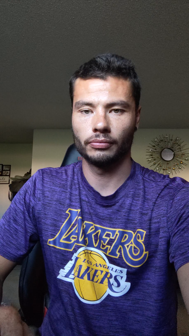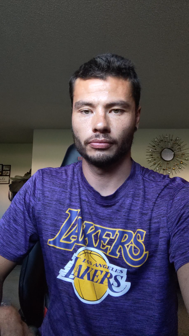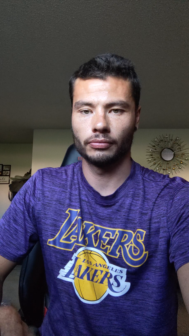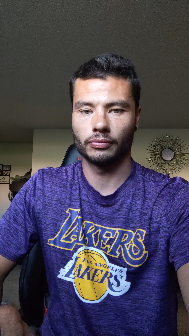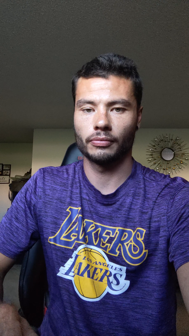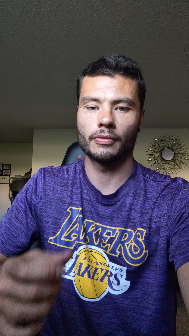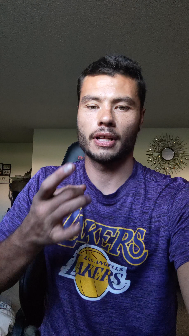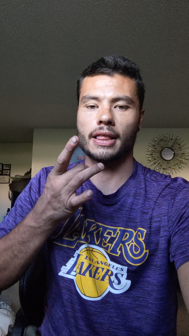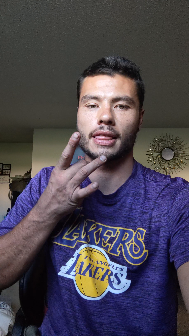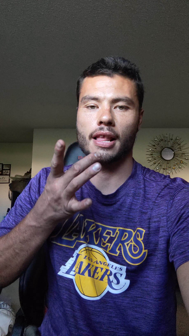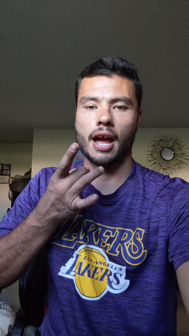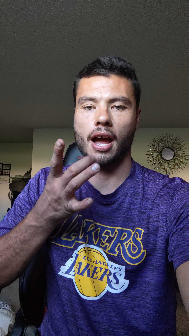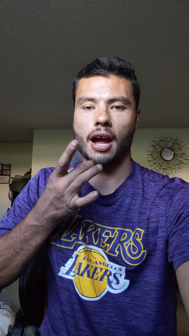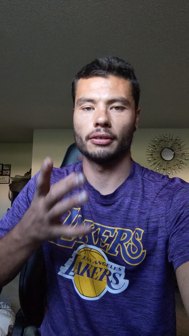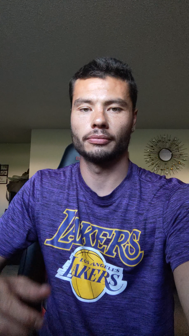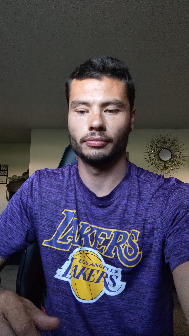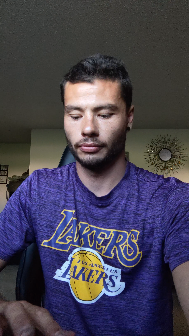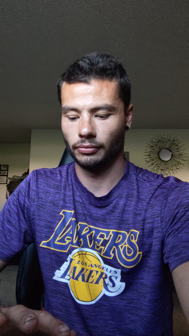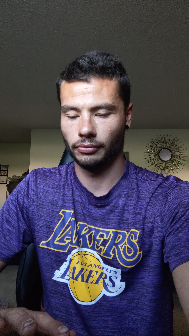light bulb